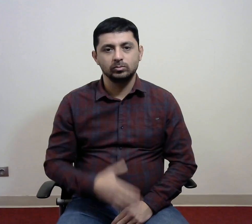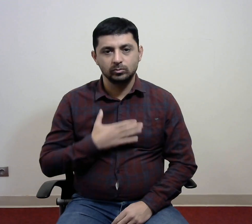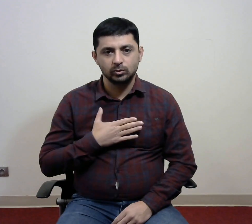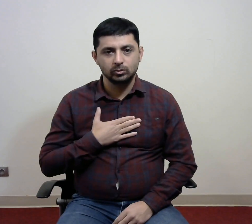mən